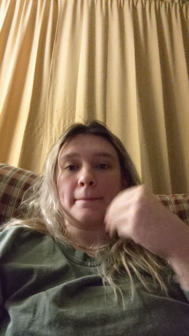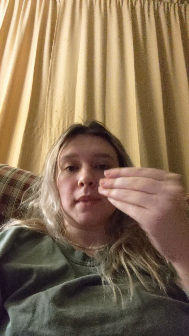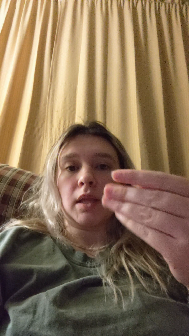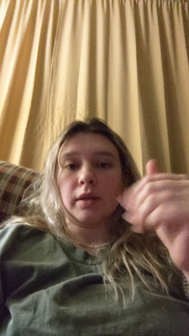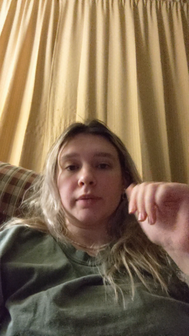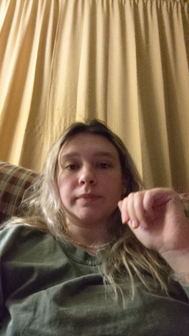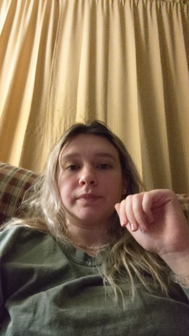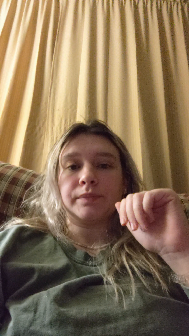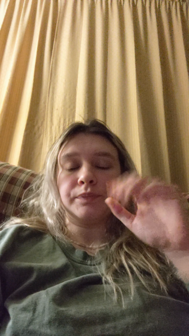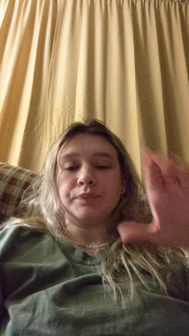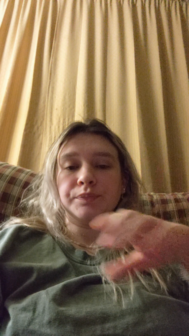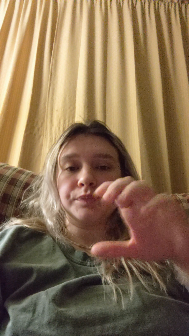does